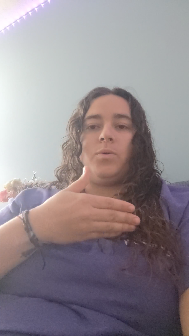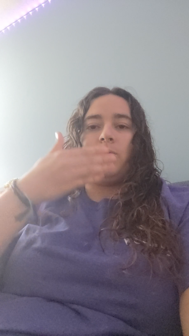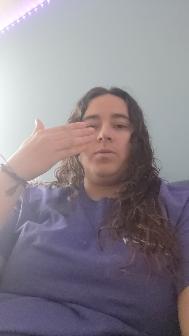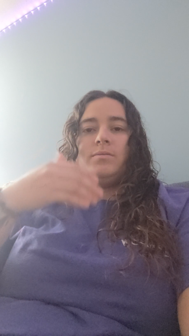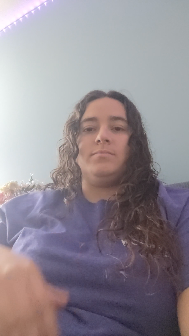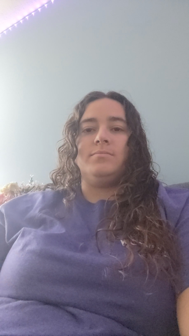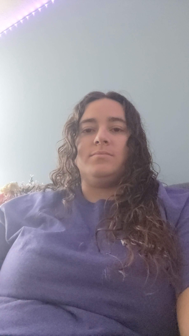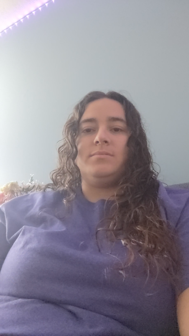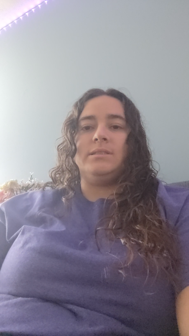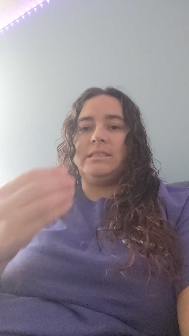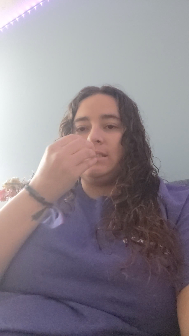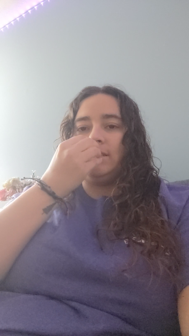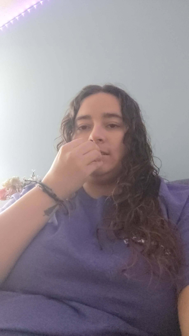eat